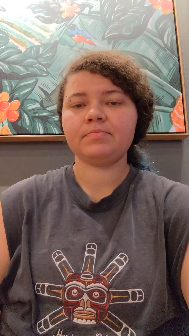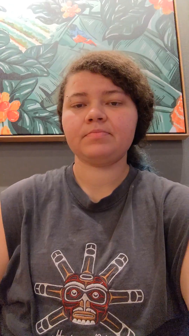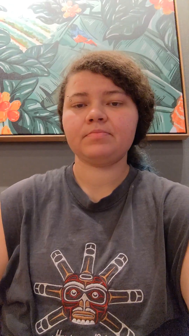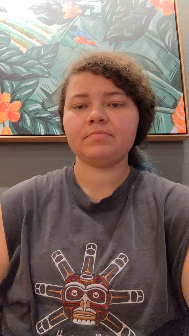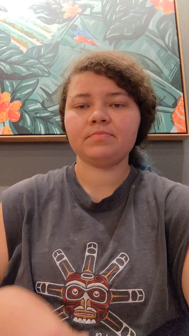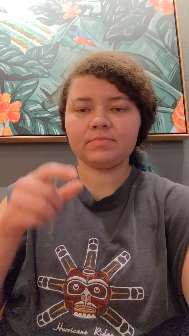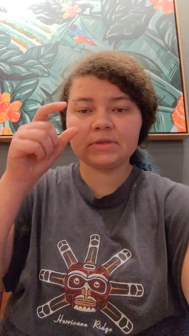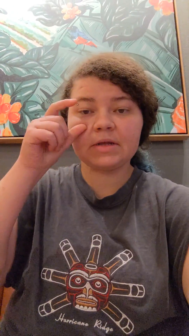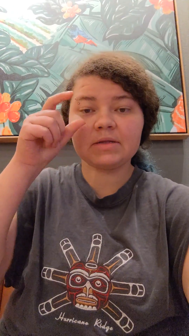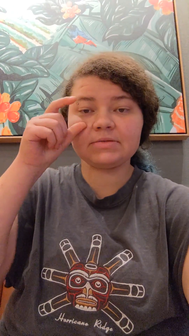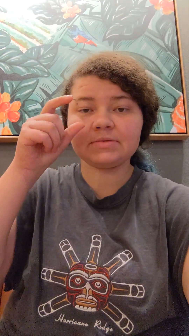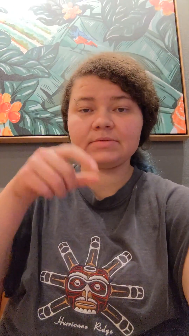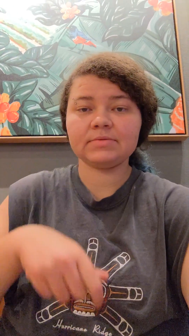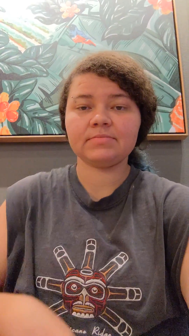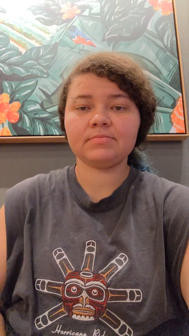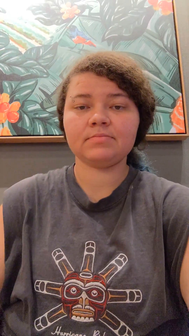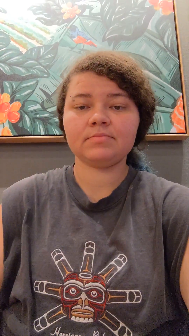glasses